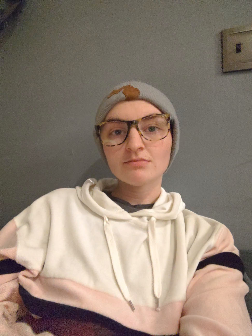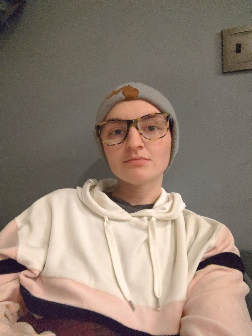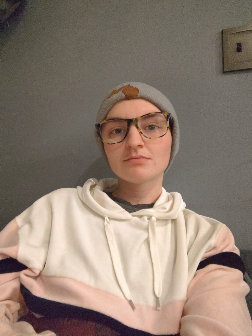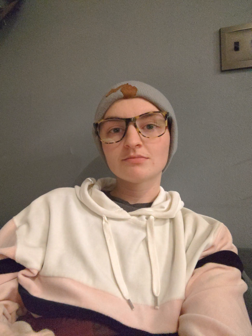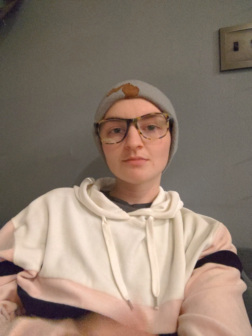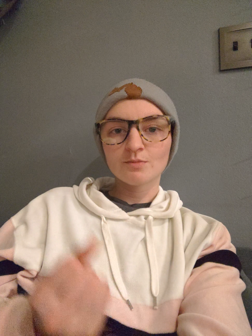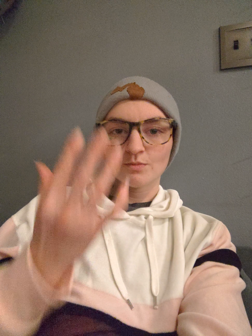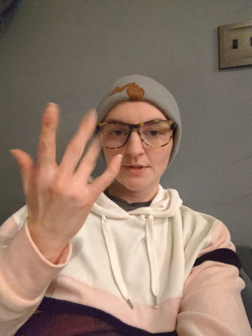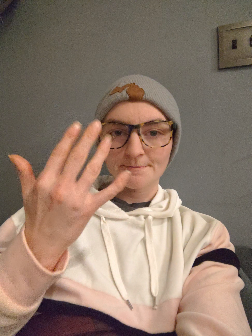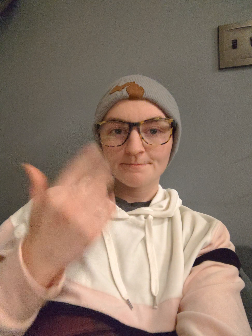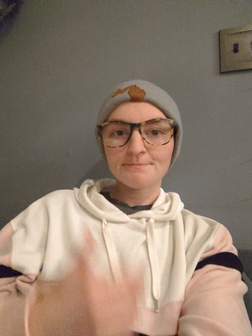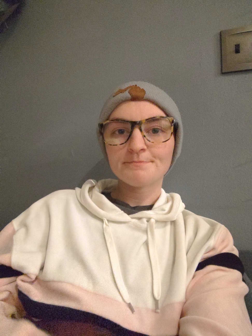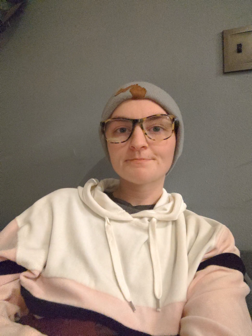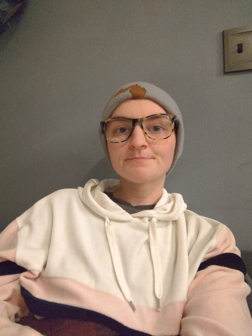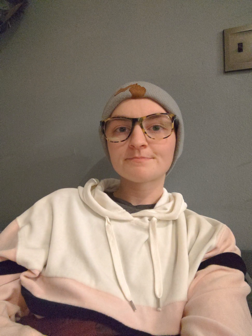mitten